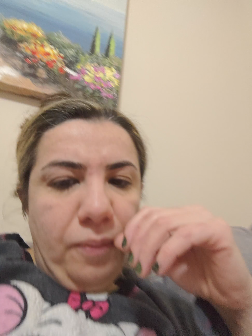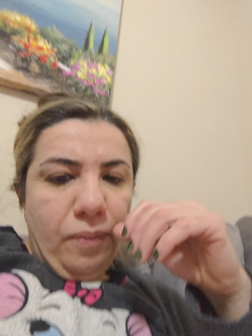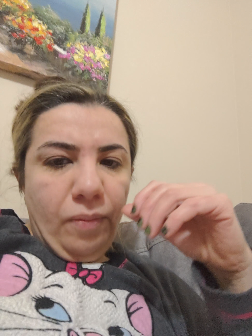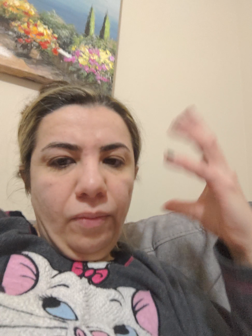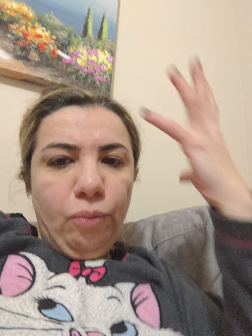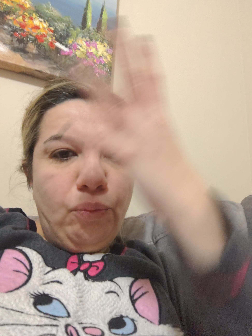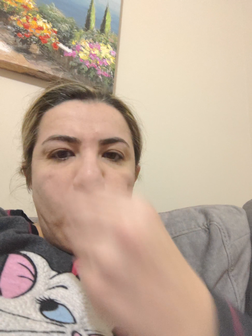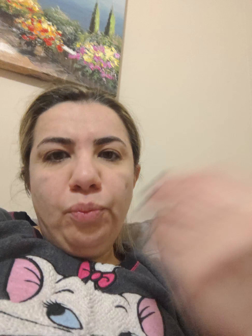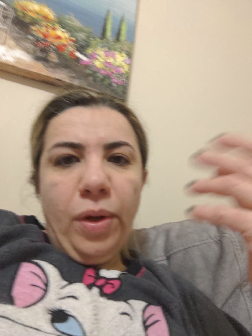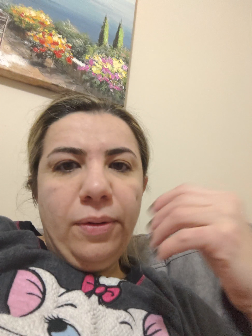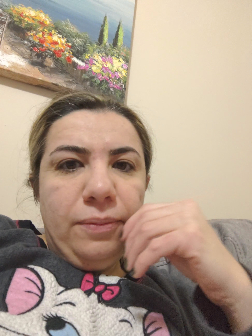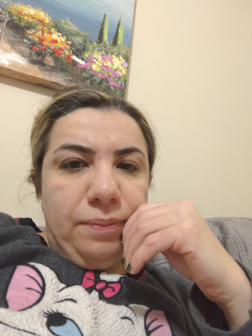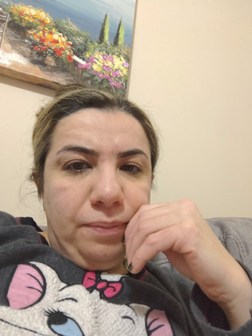pretty